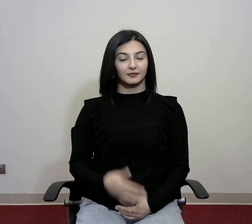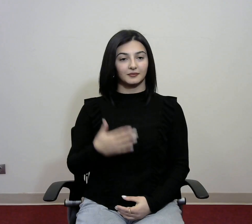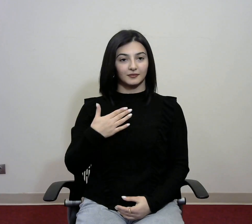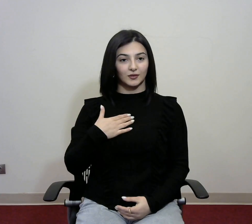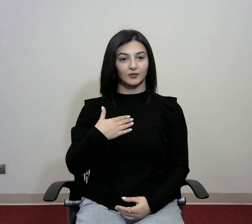mən